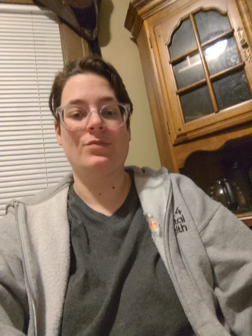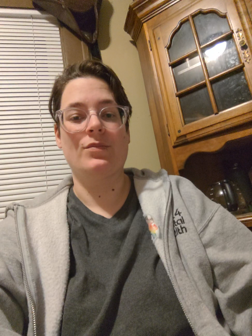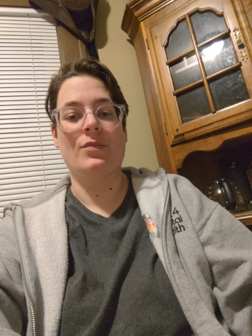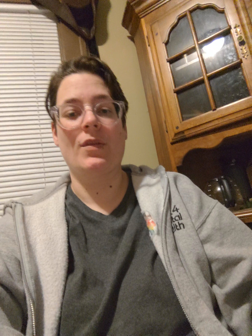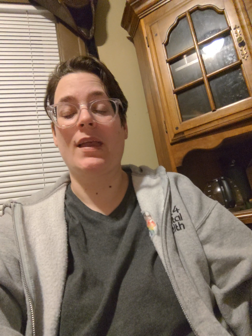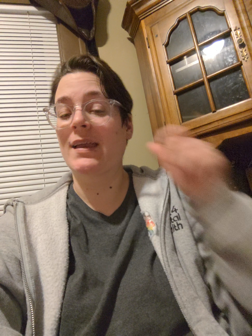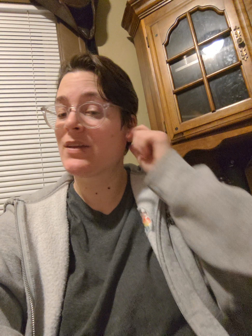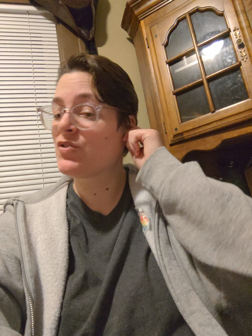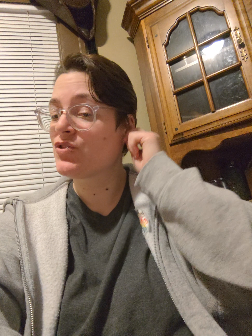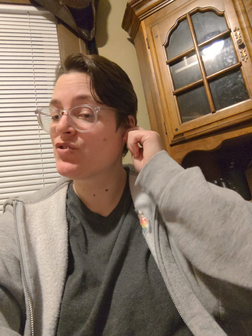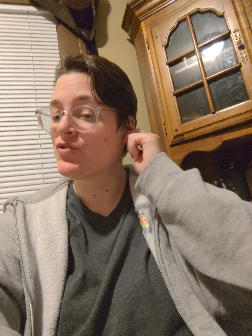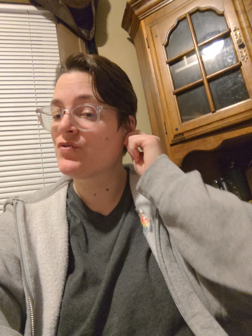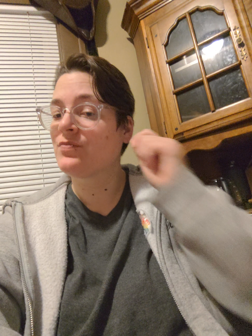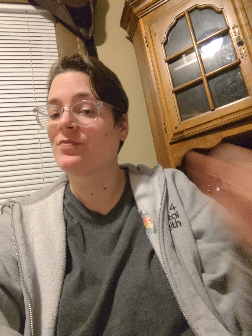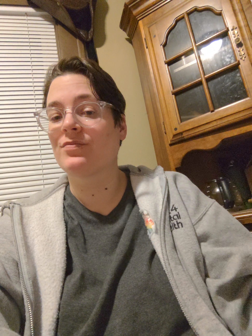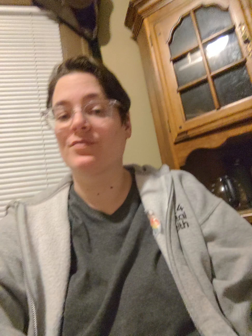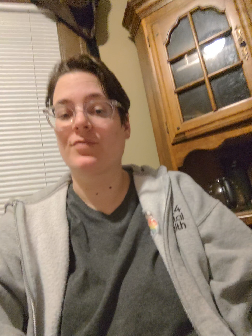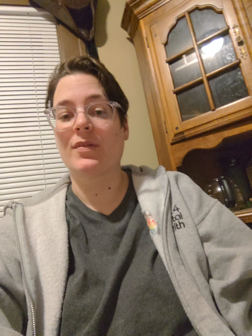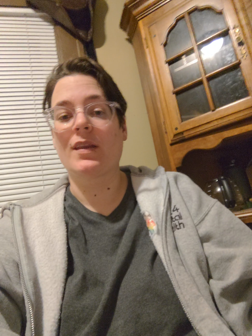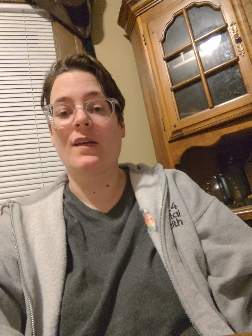ear